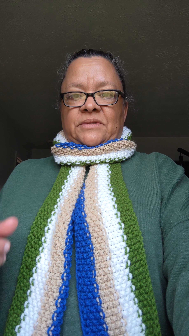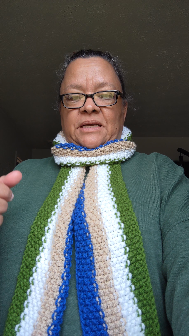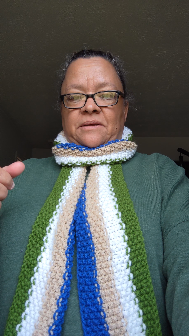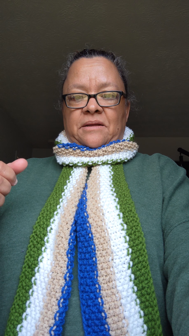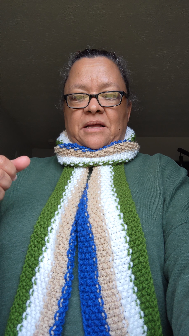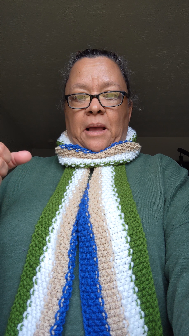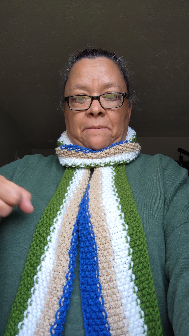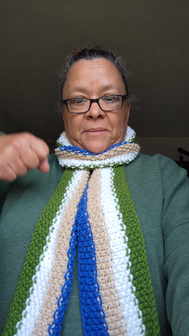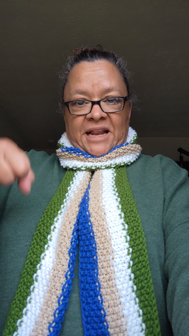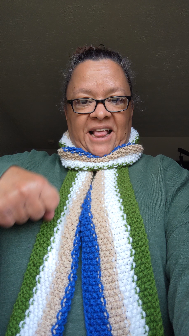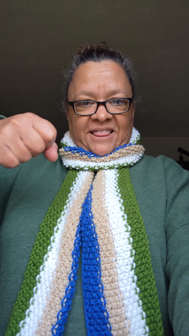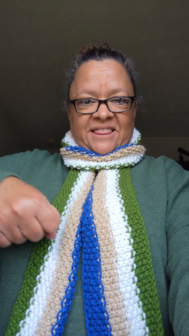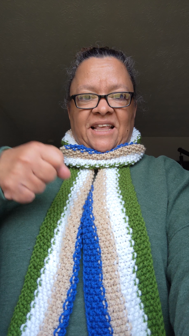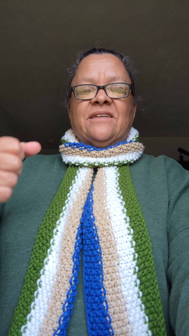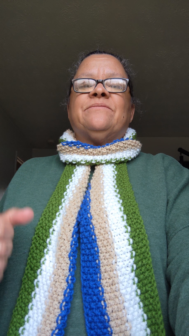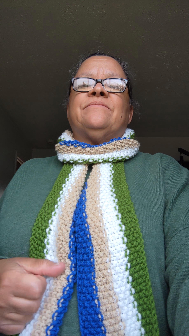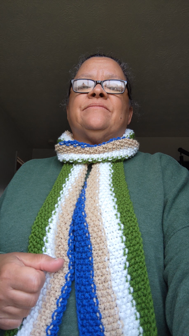bicycle